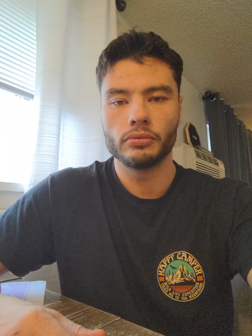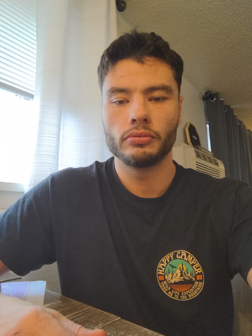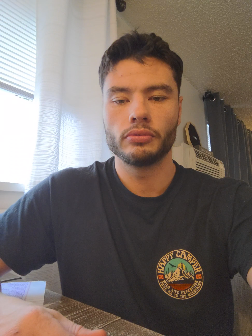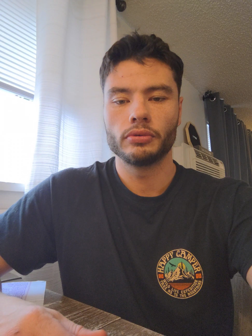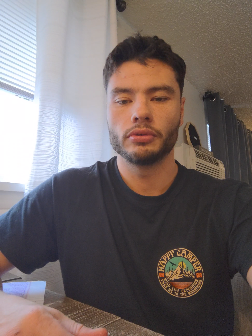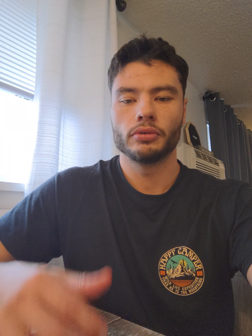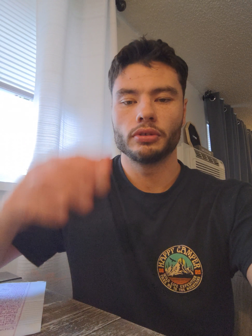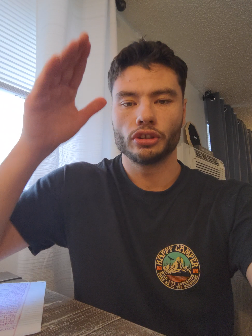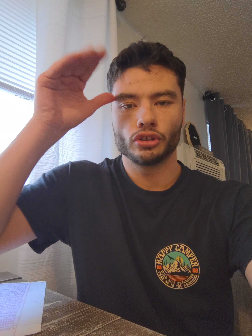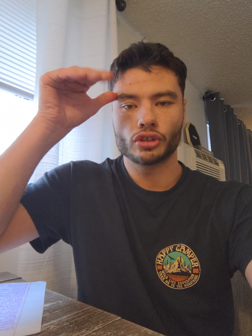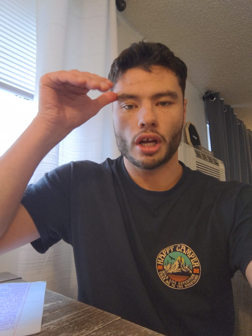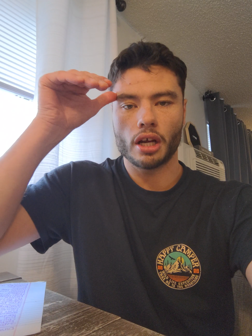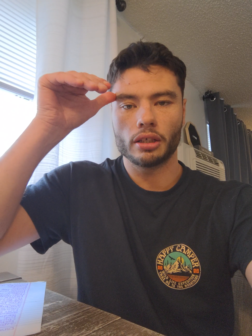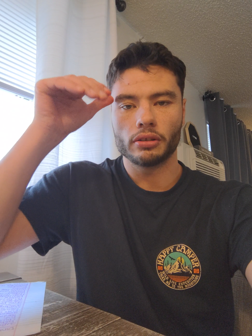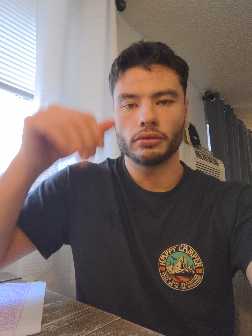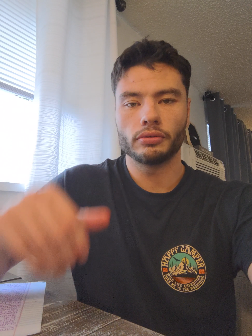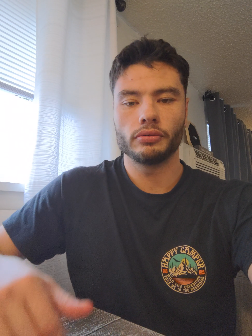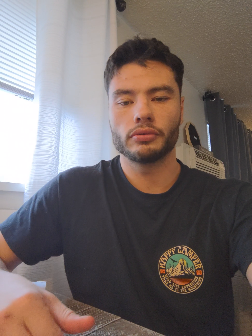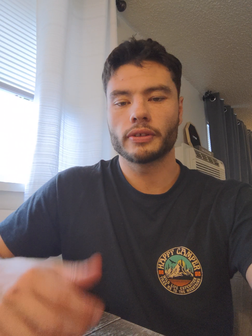donkey